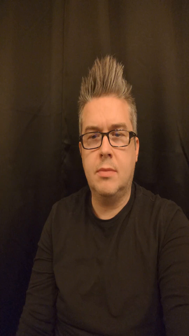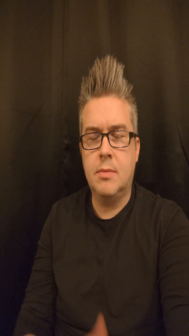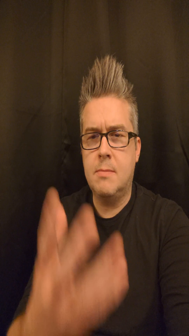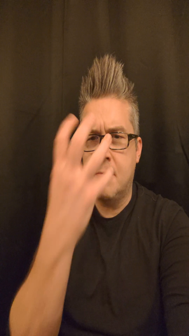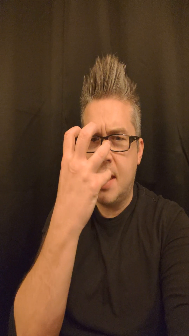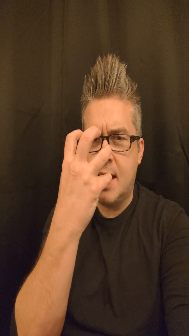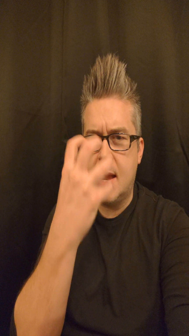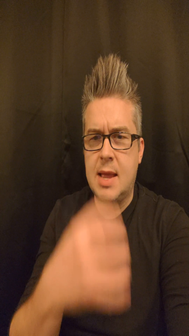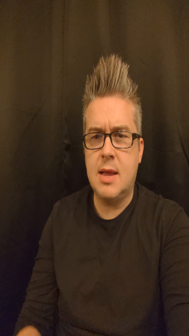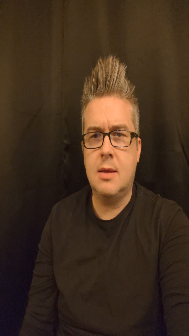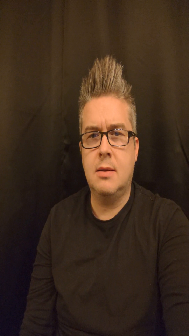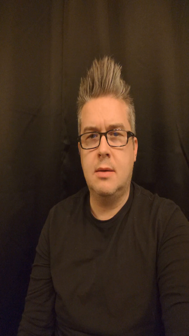mad